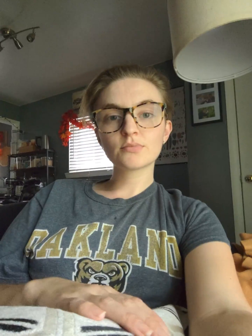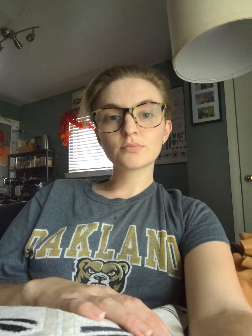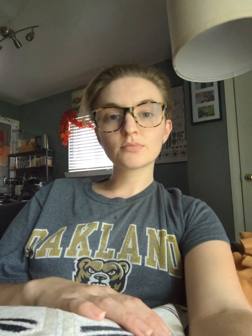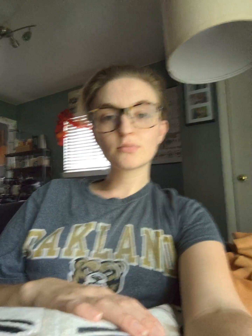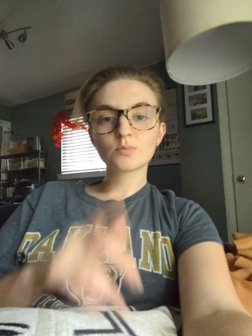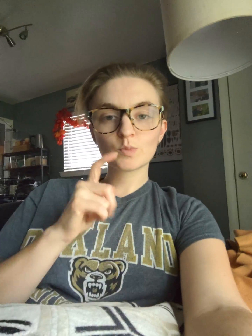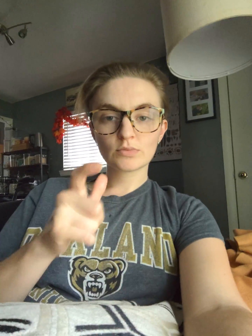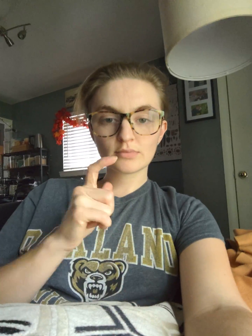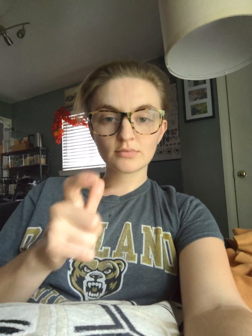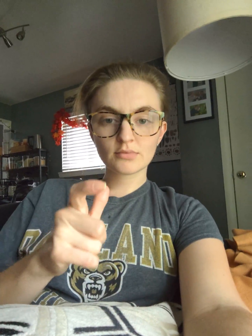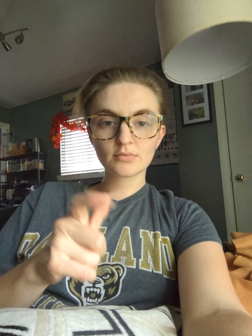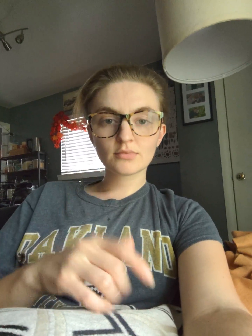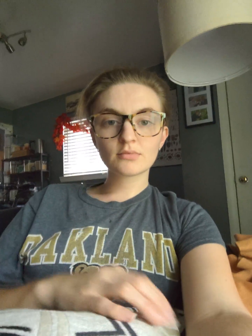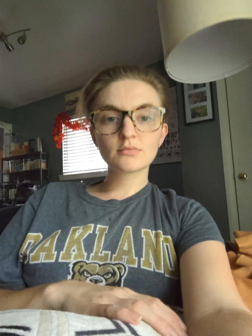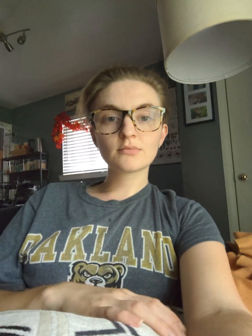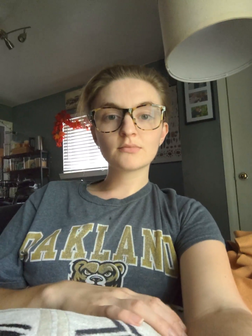run